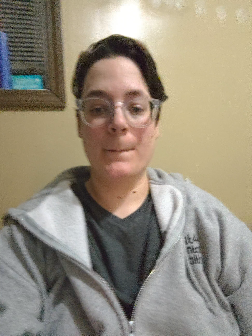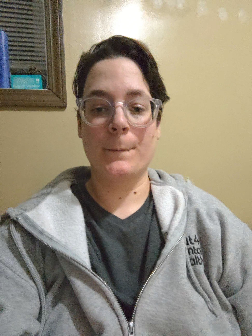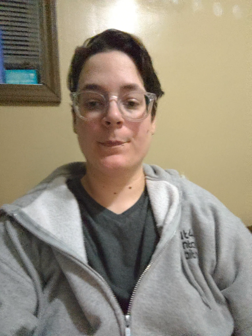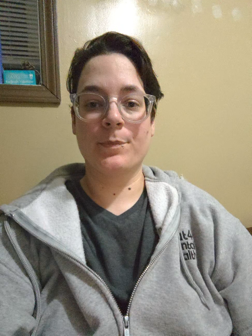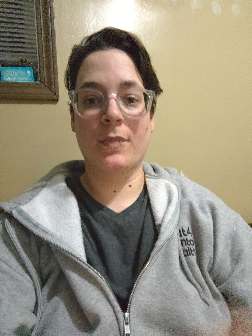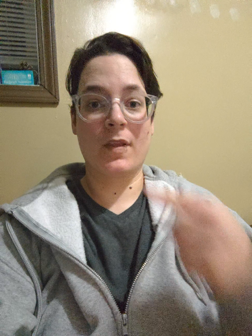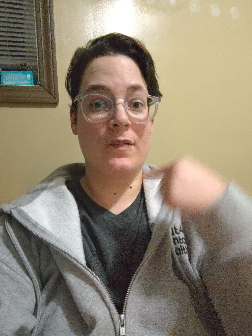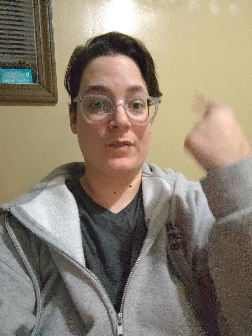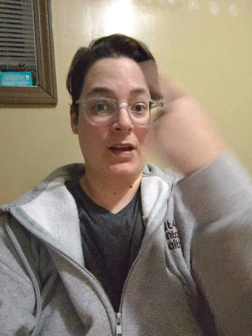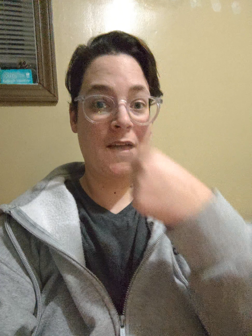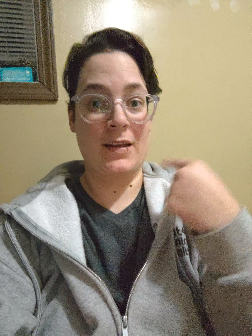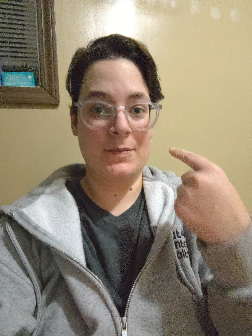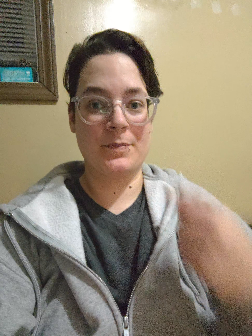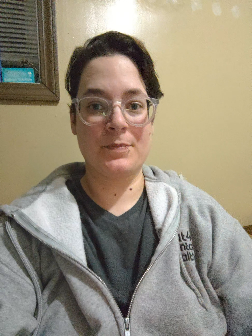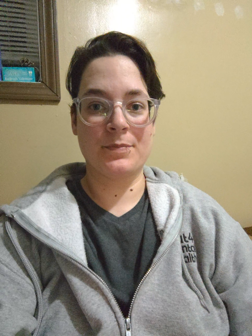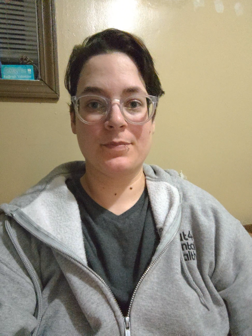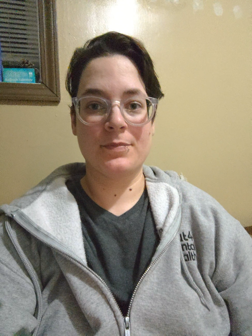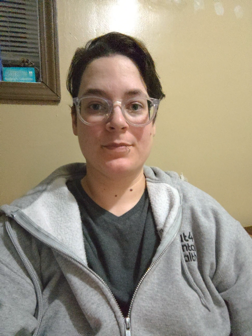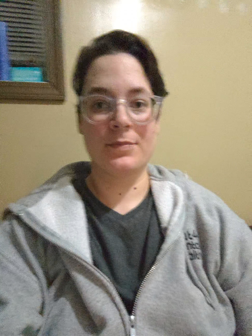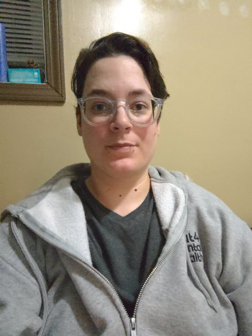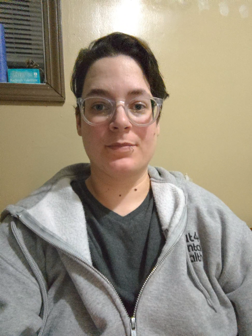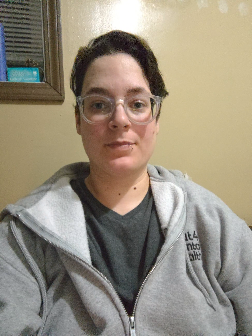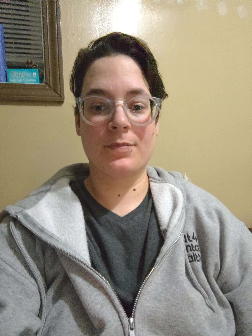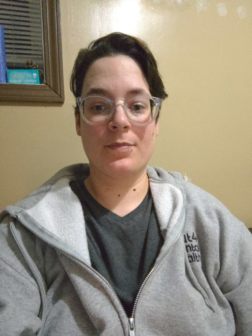face